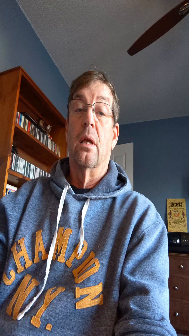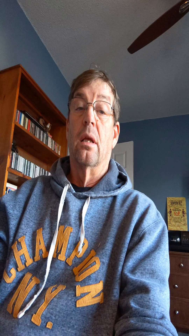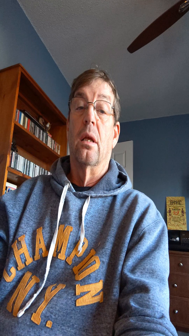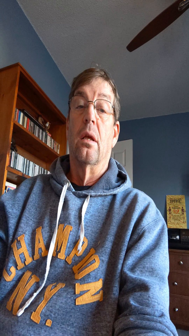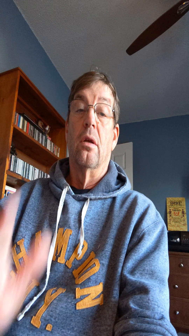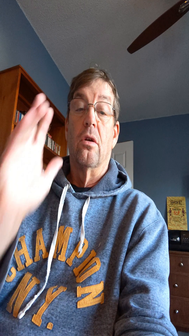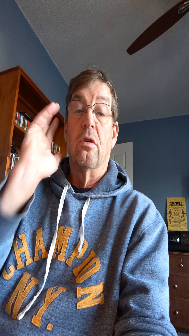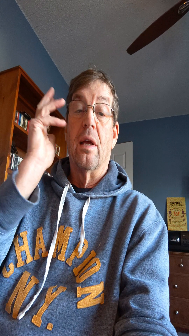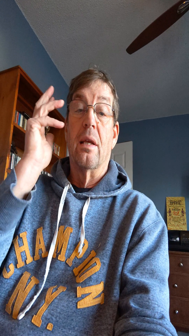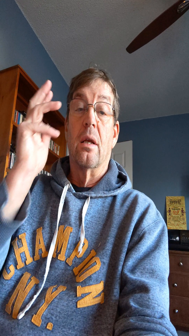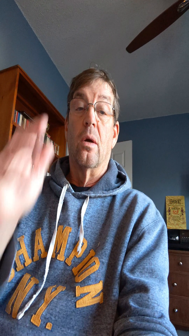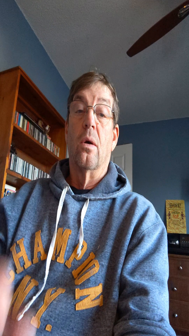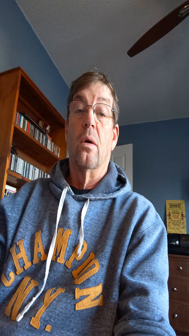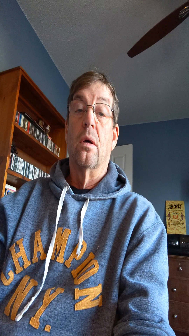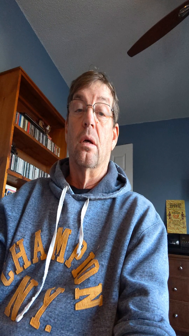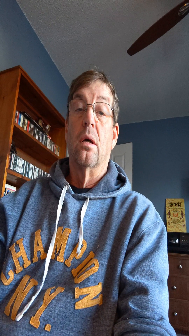radio